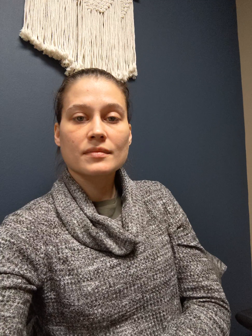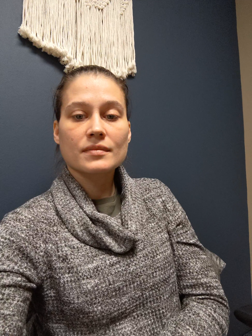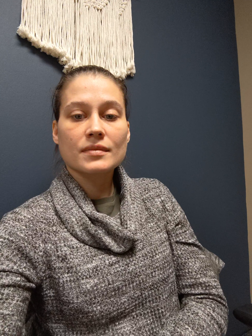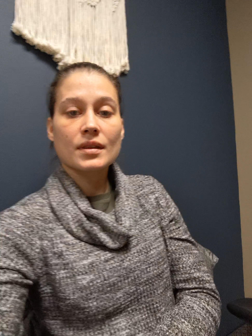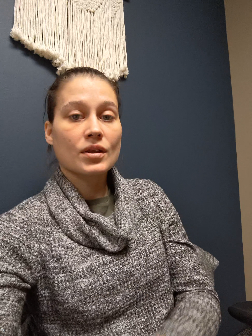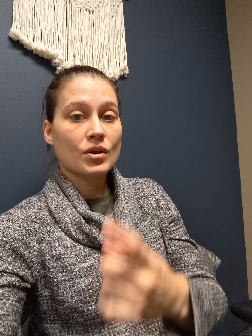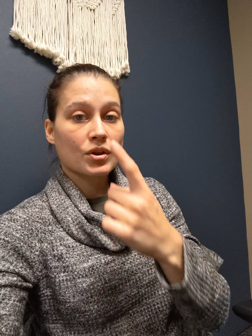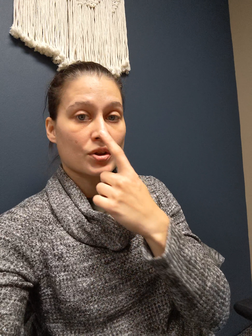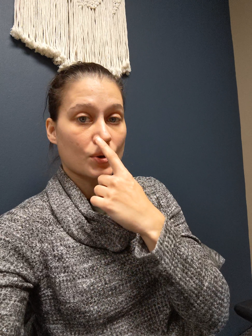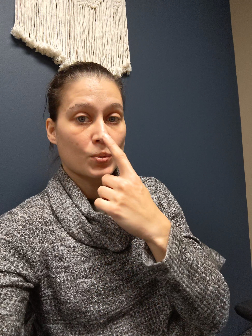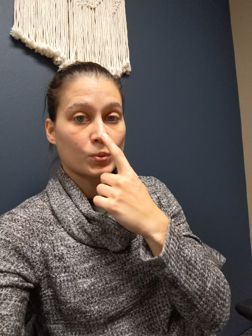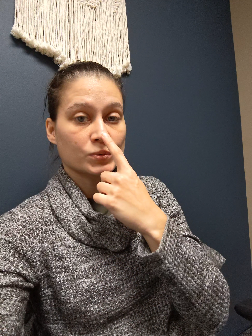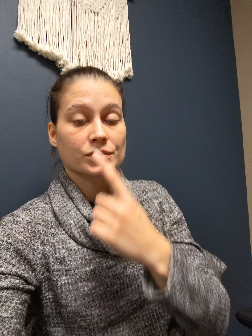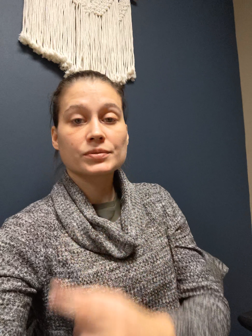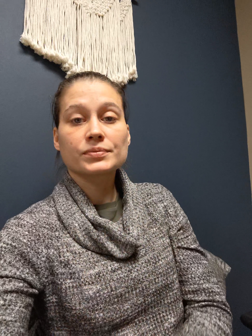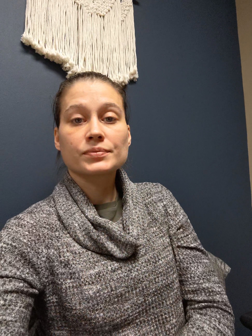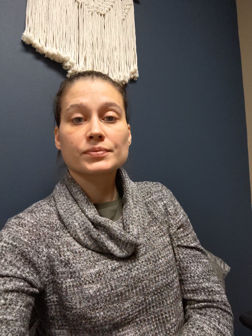nose